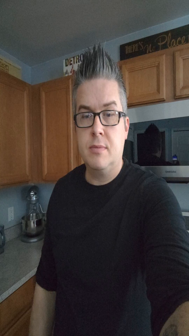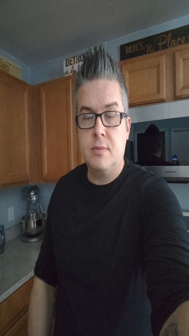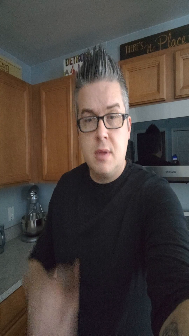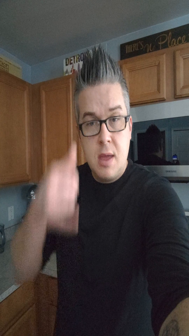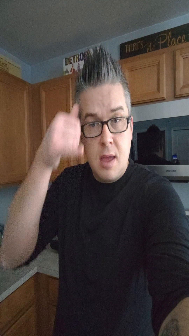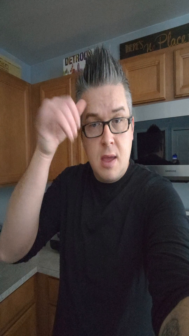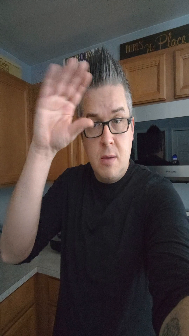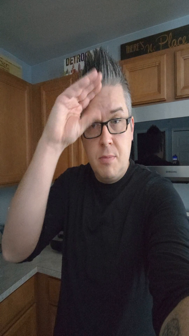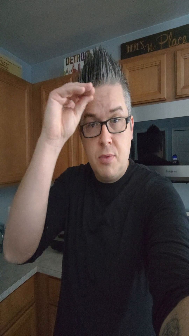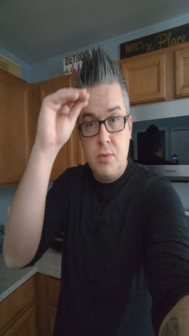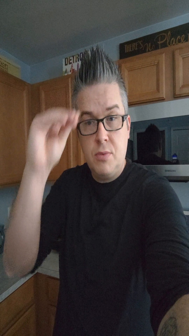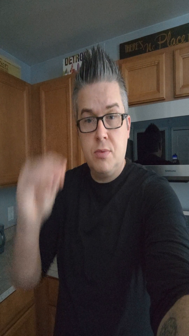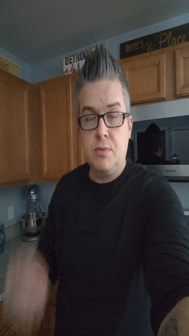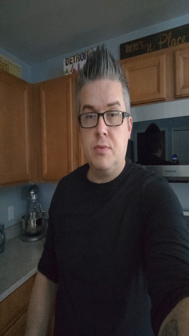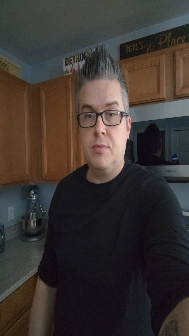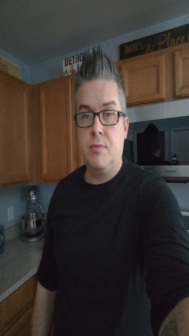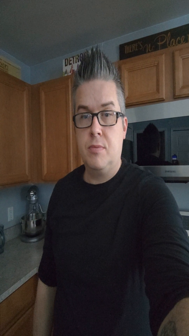cowboy